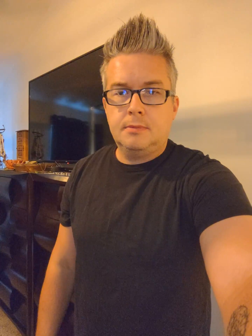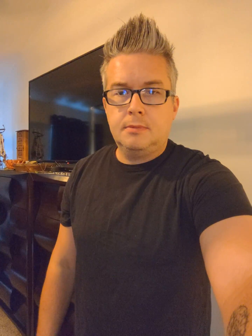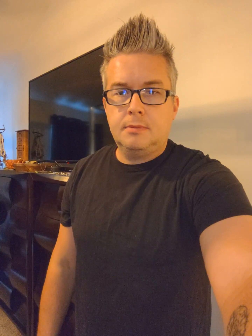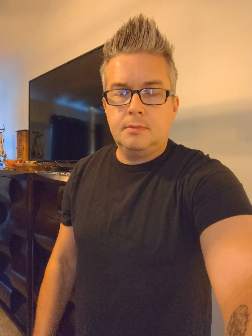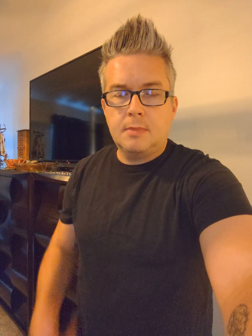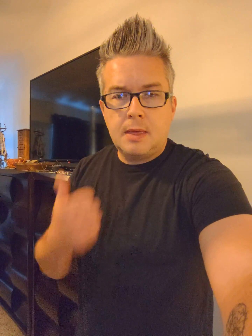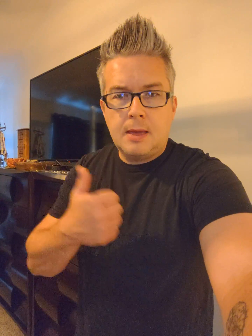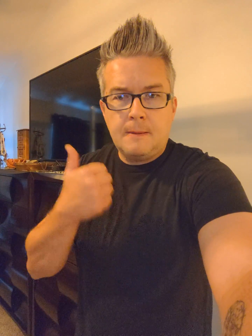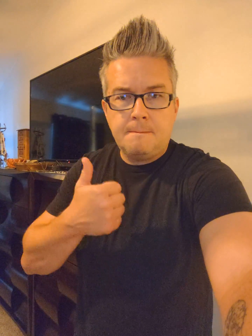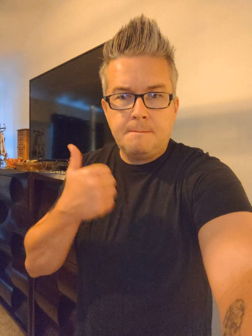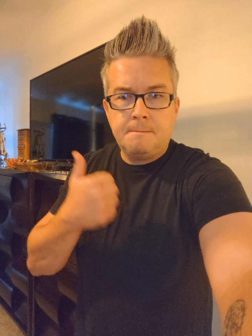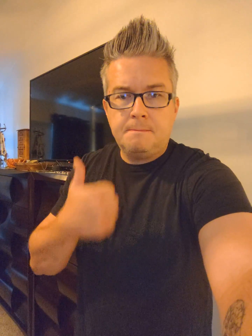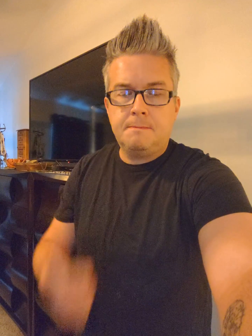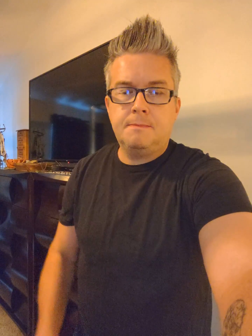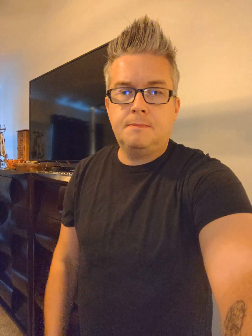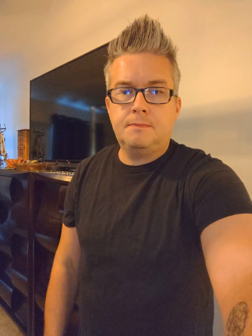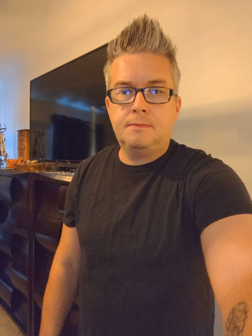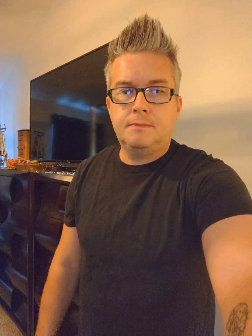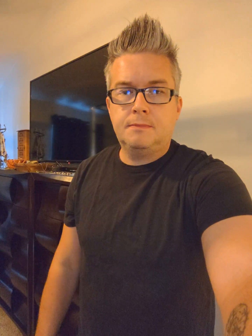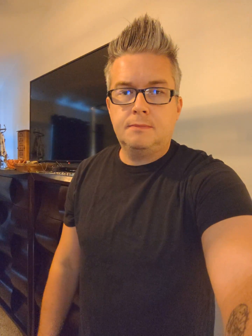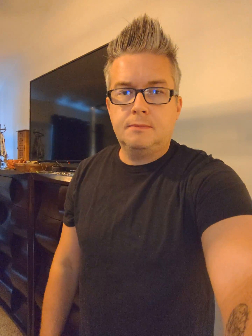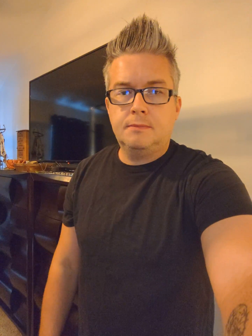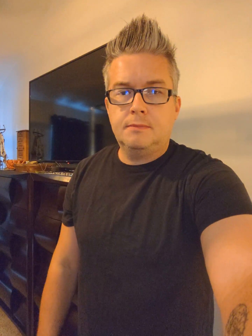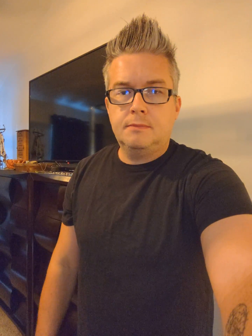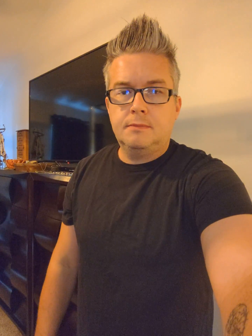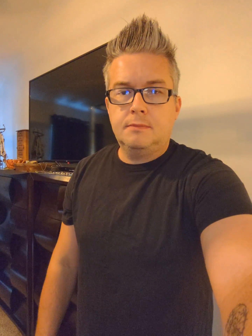help